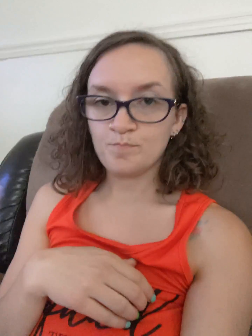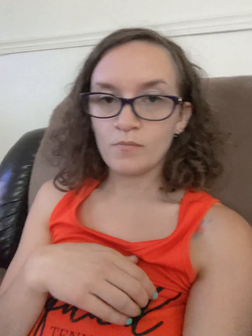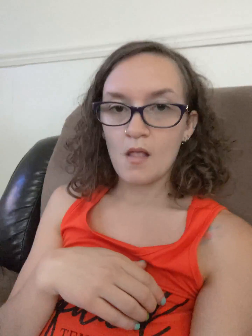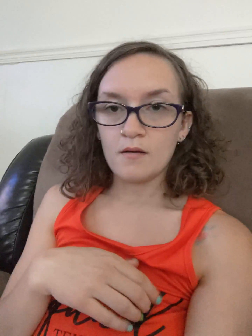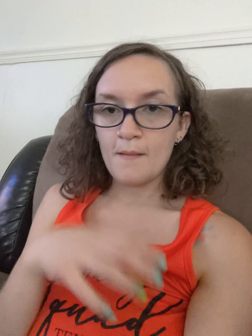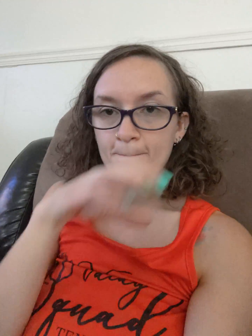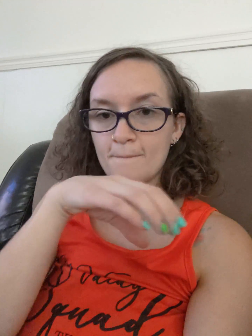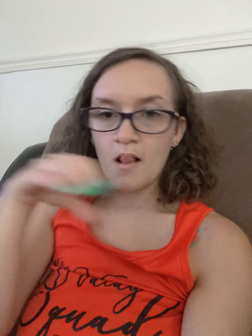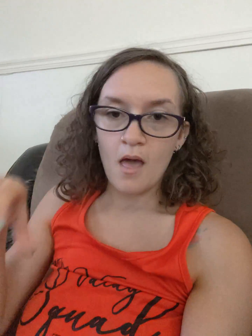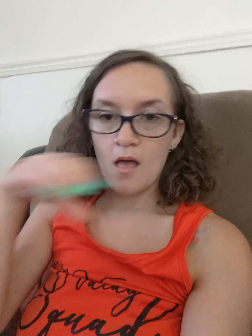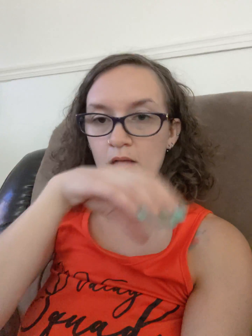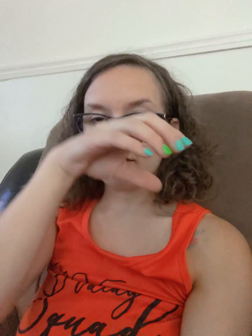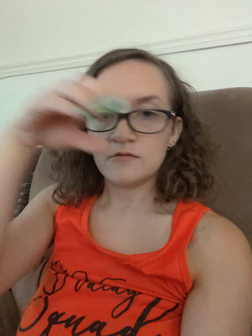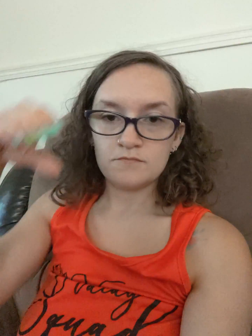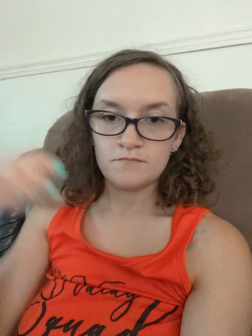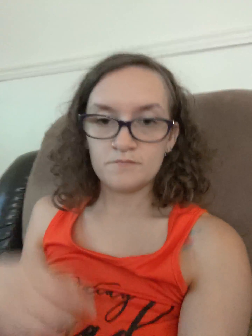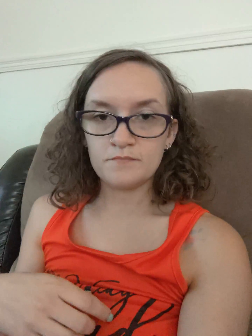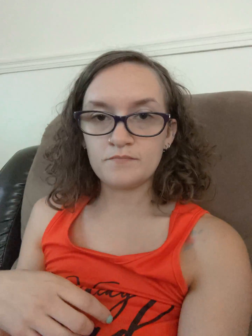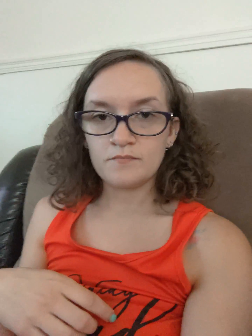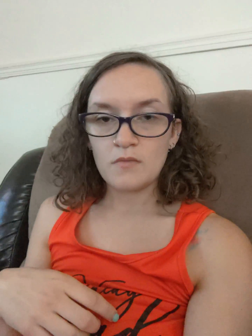block